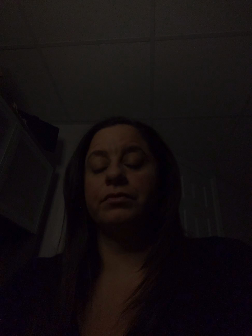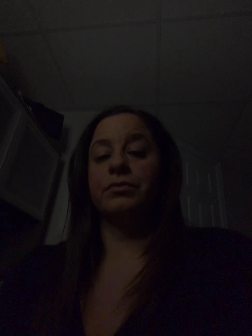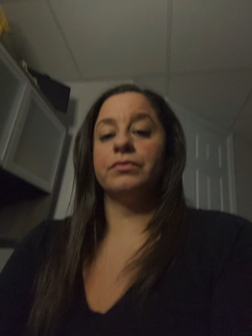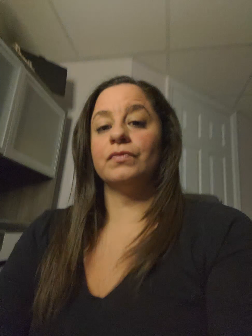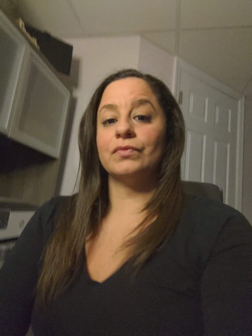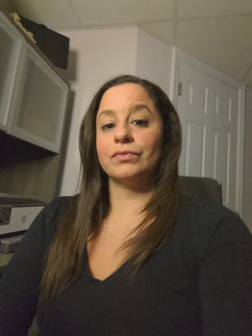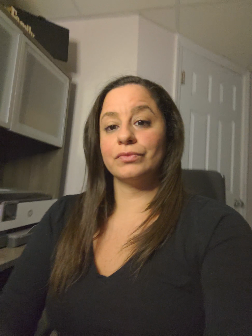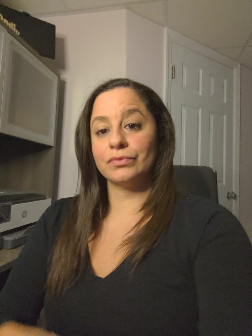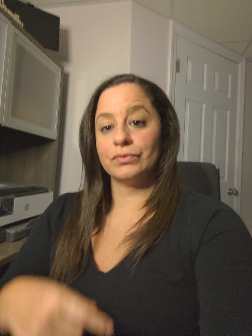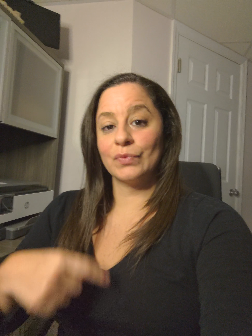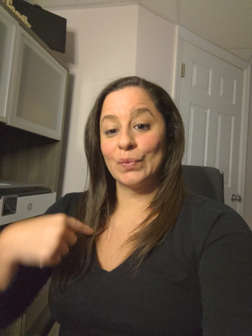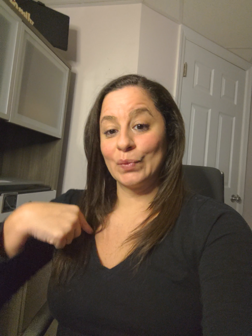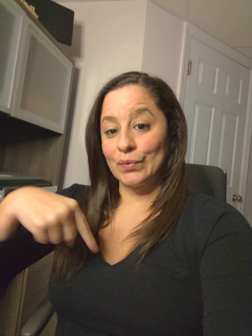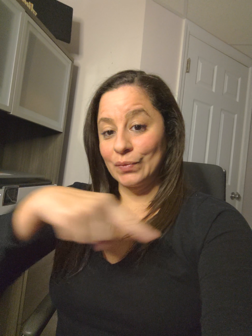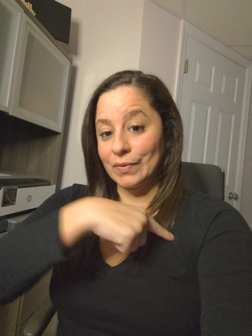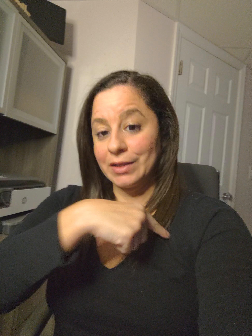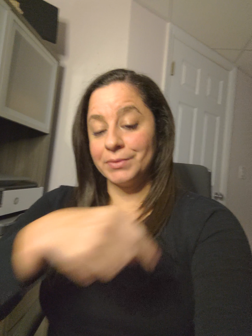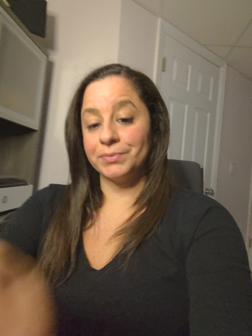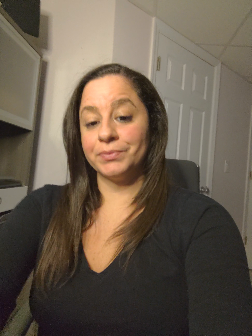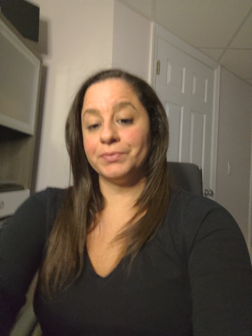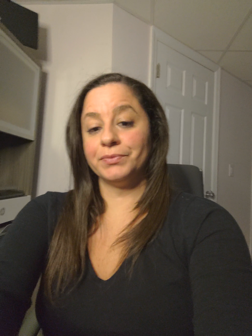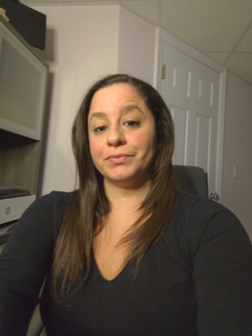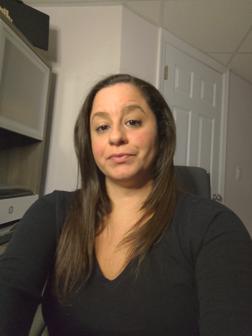we